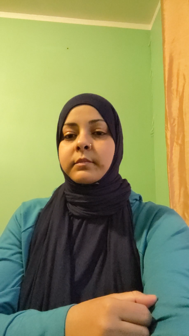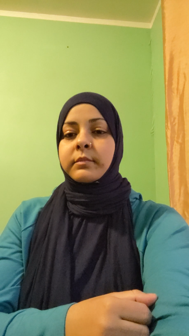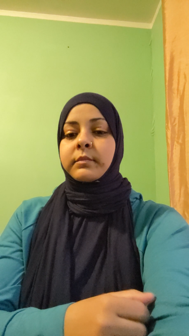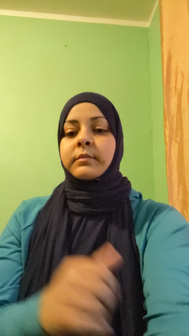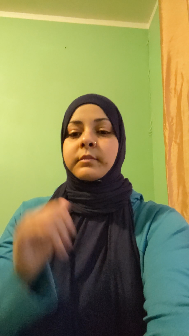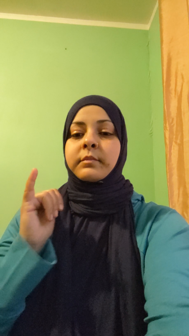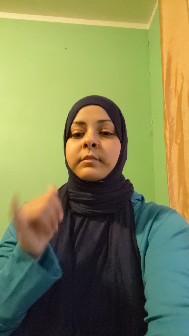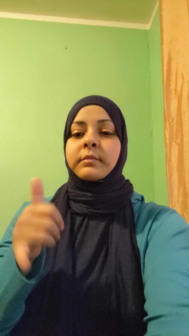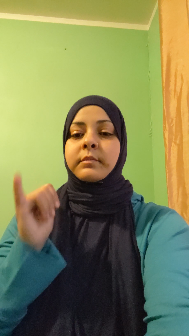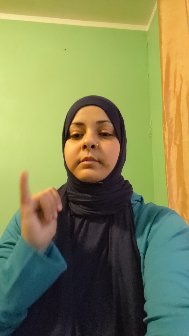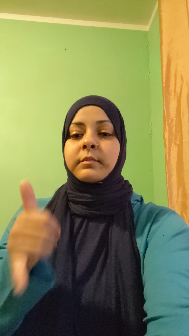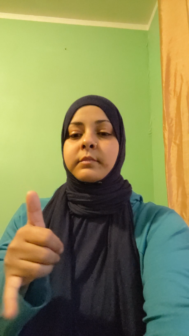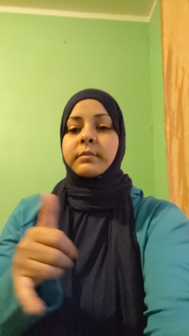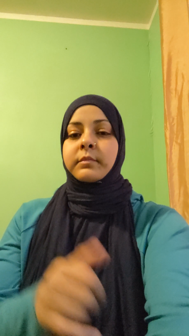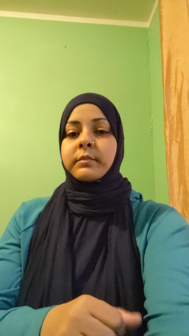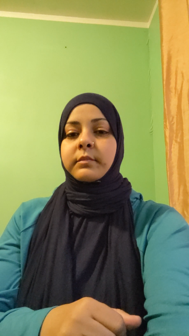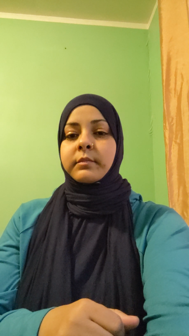rocking chair